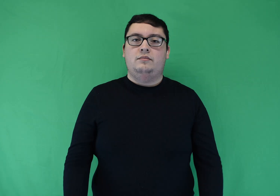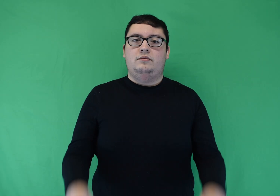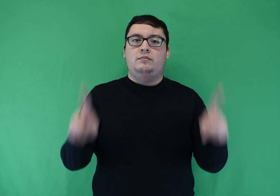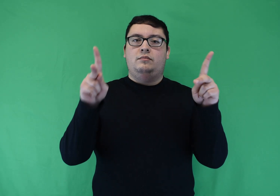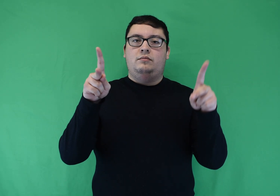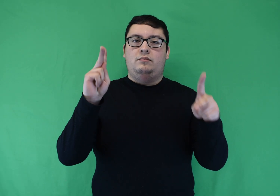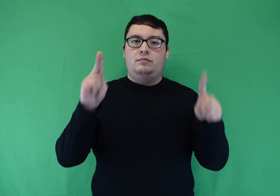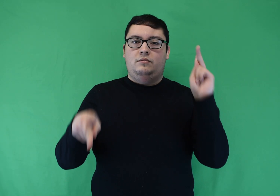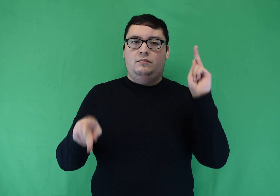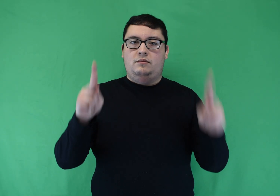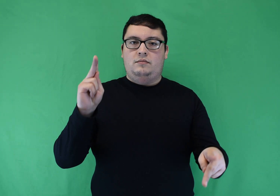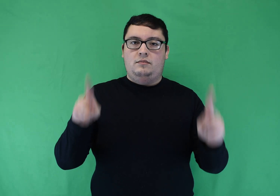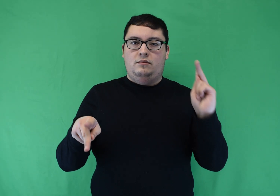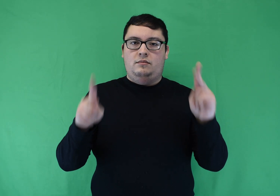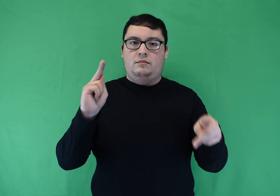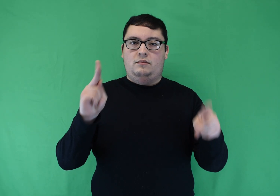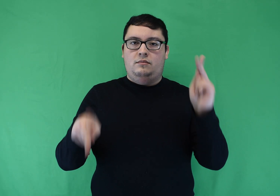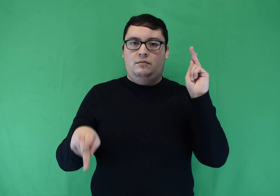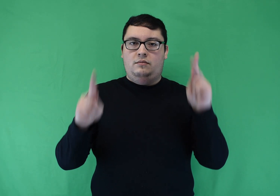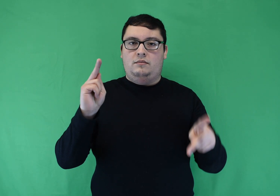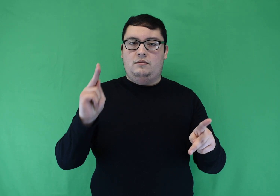platicar